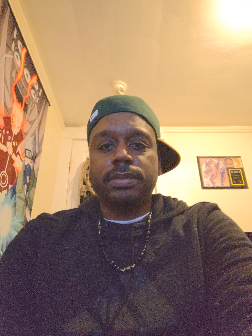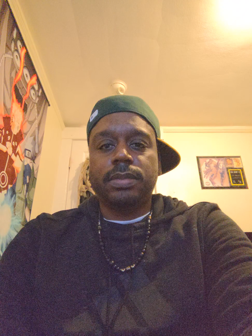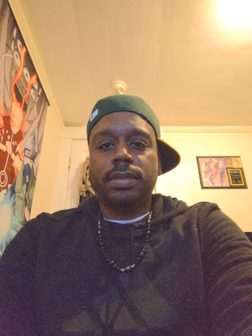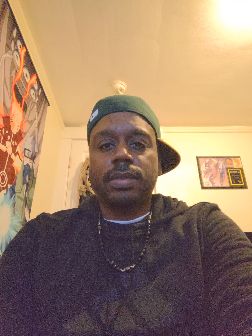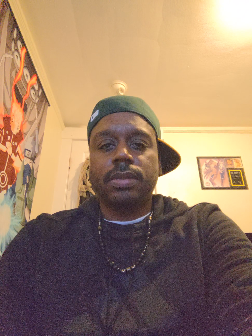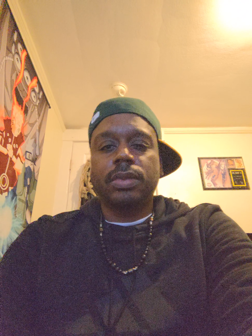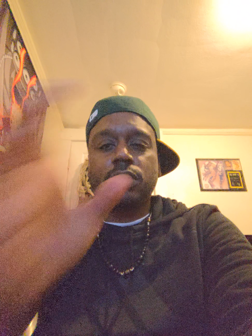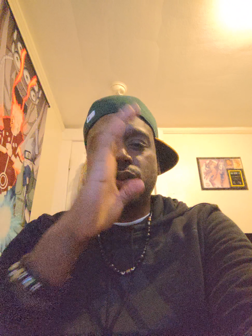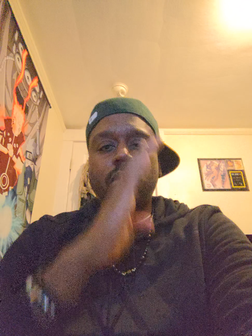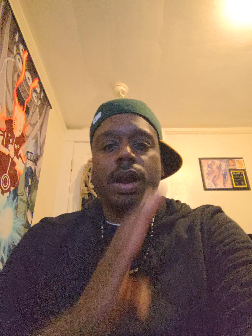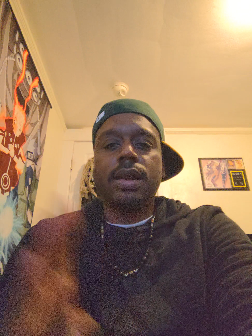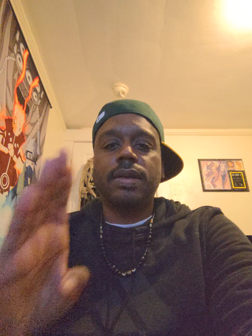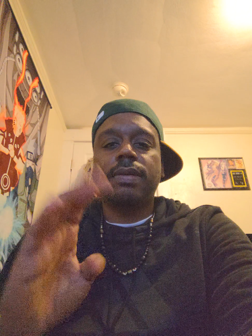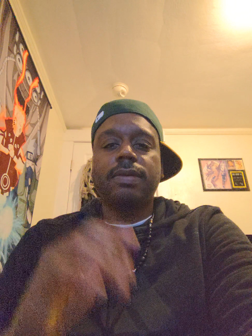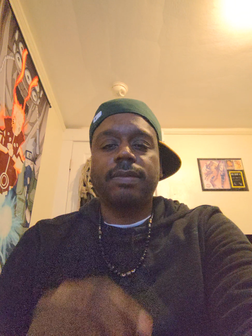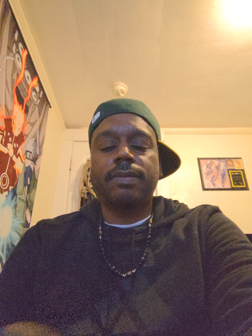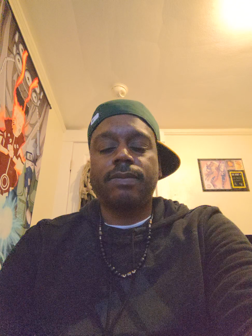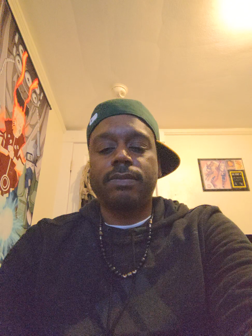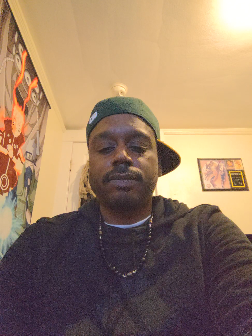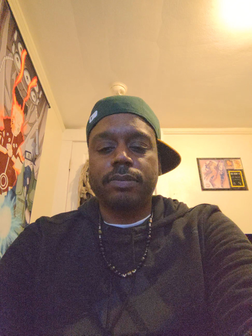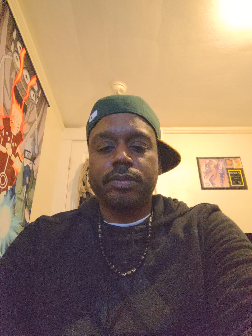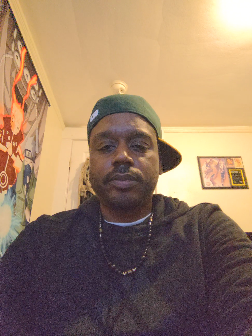quiet